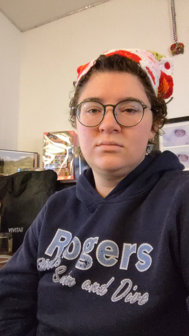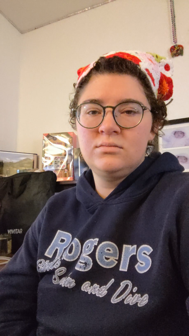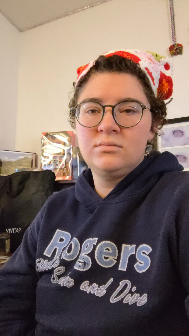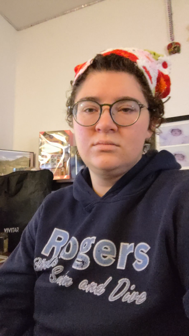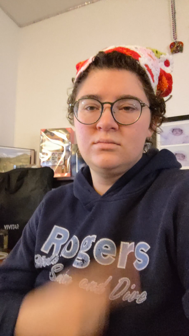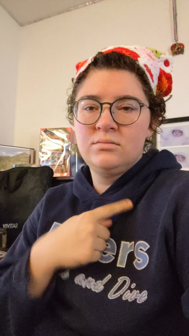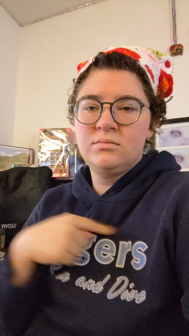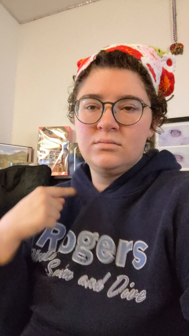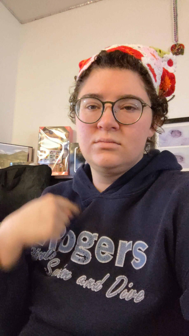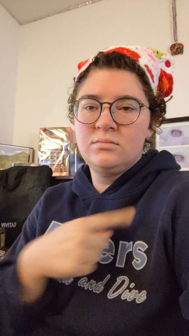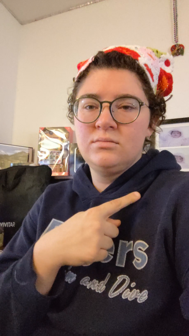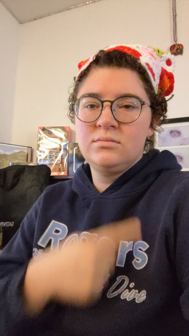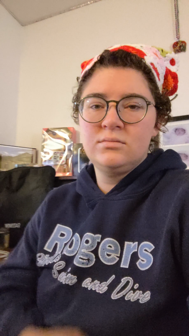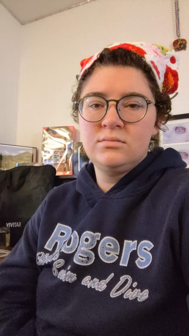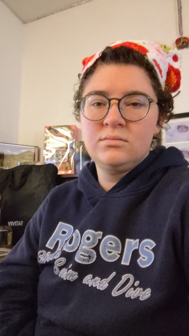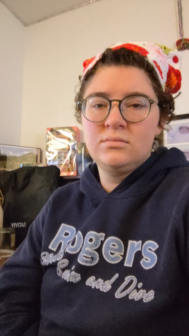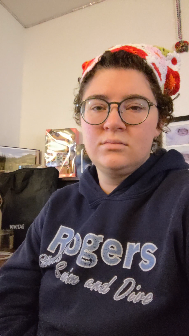bib